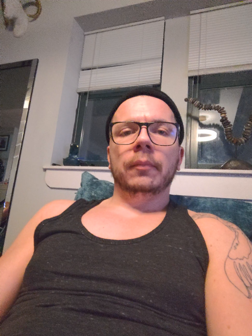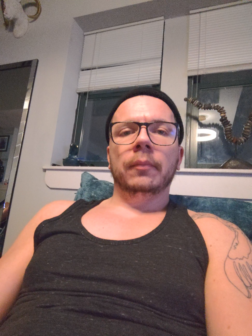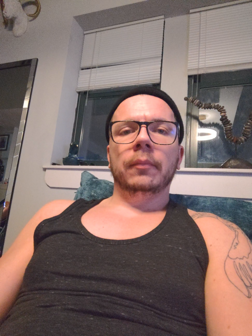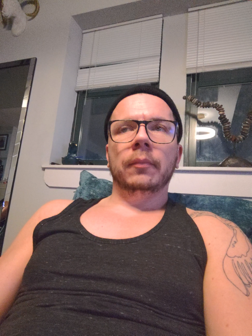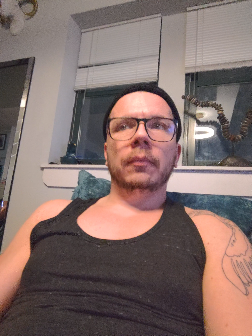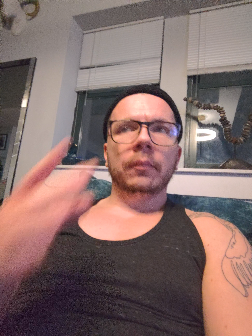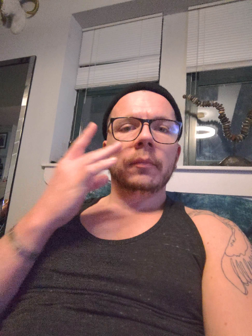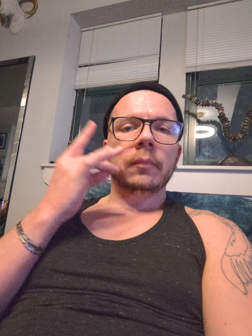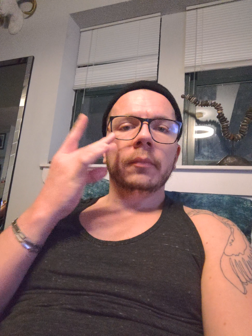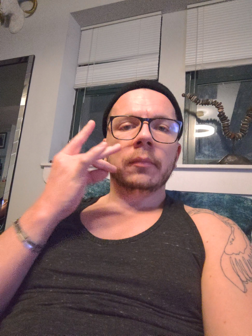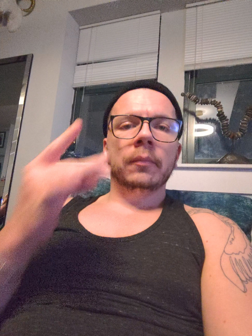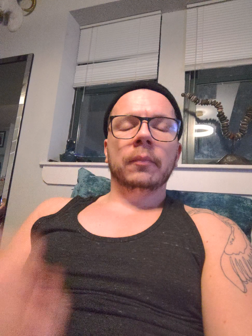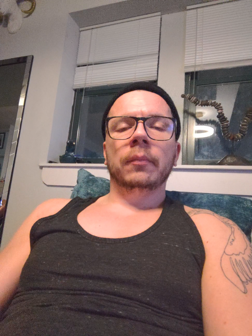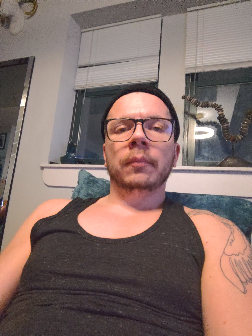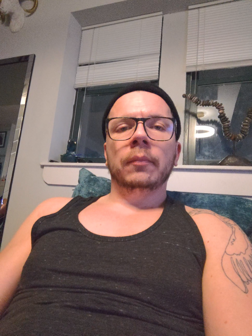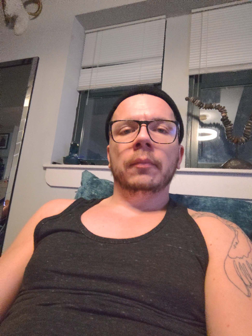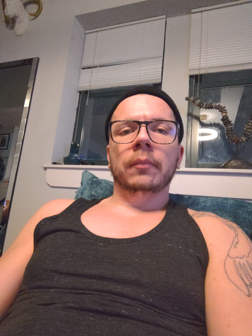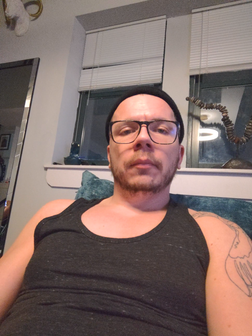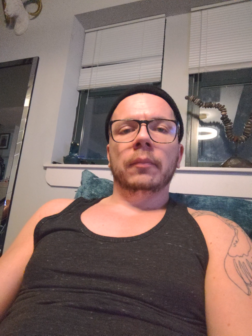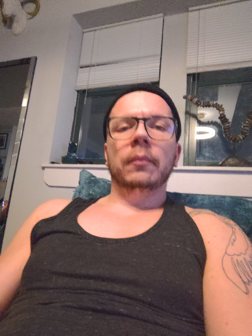cat